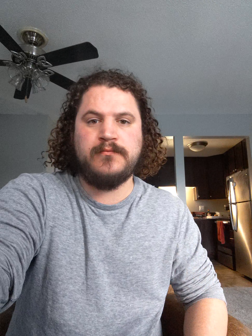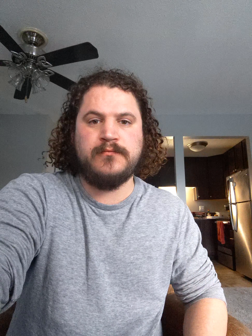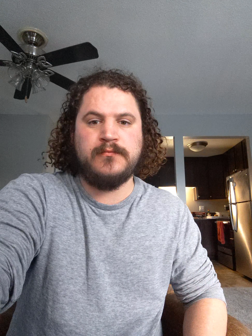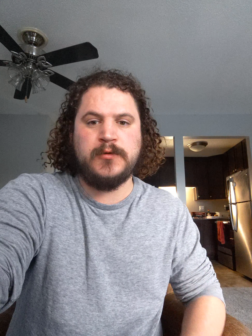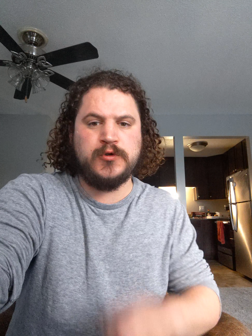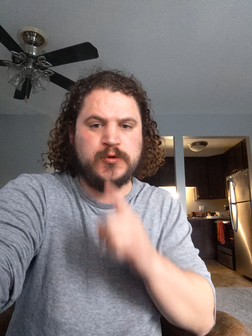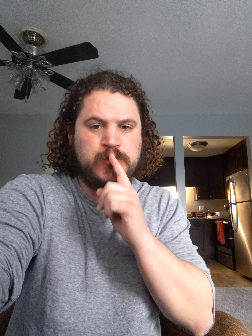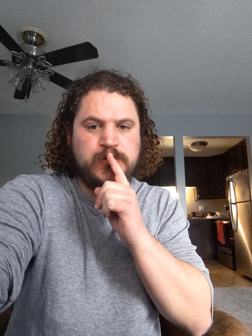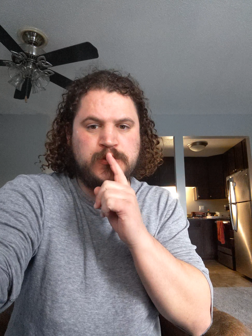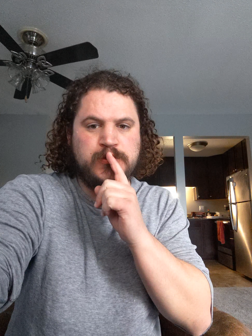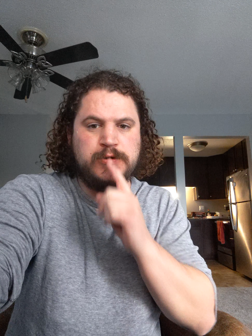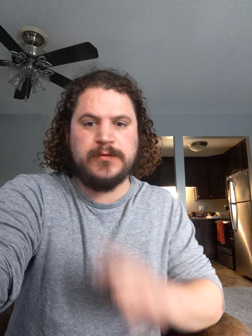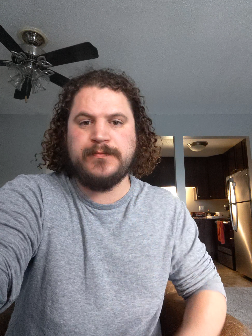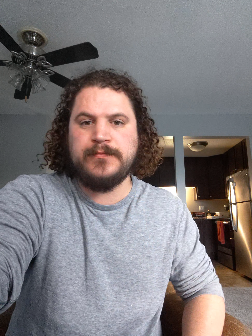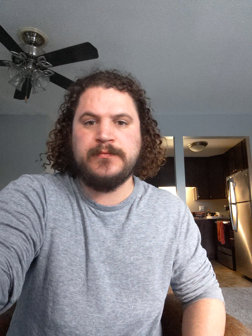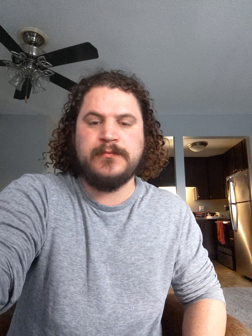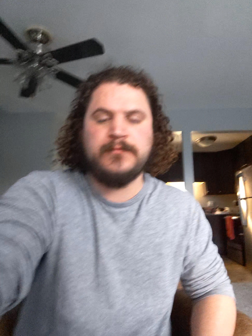shhh